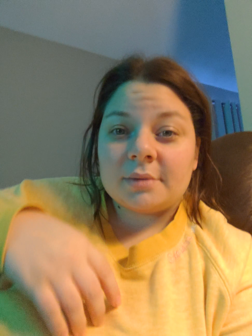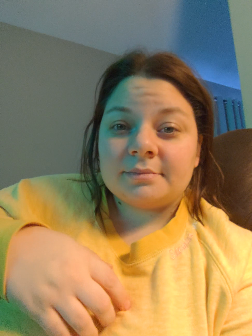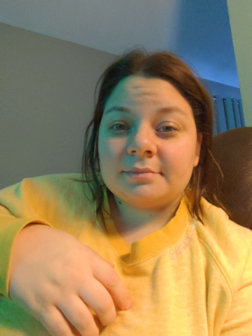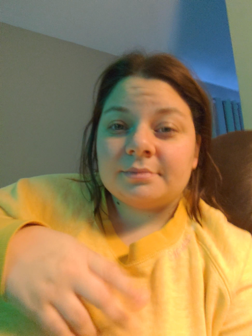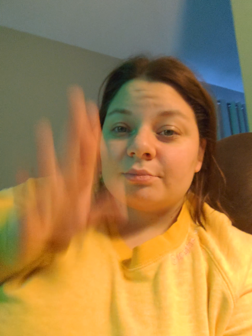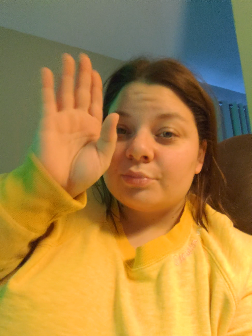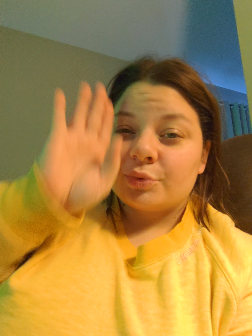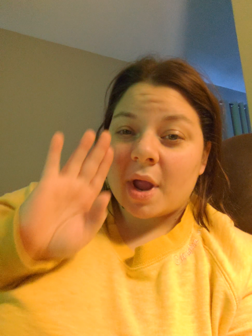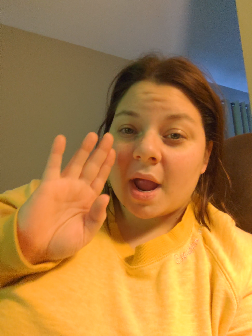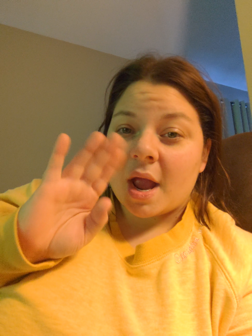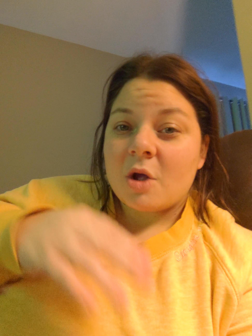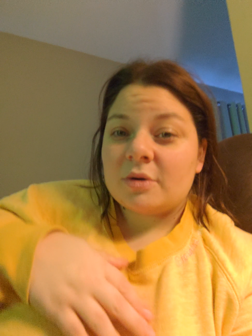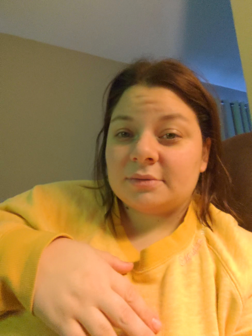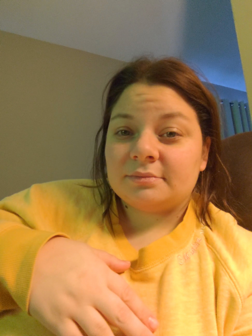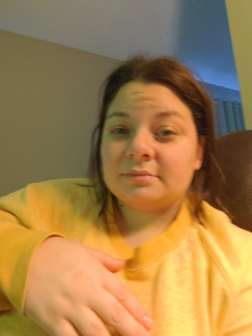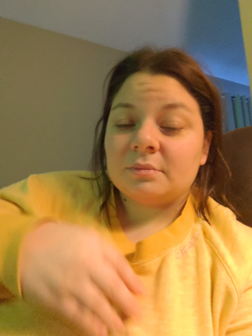brown